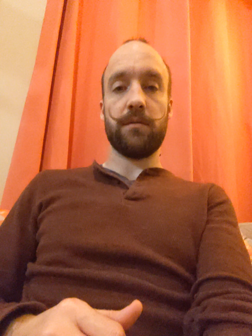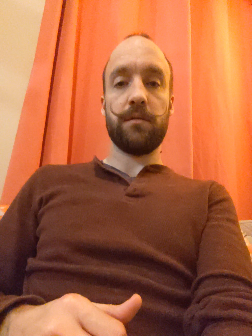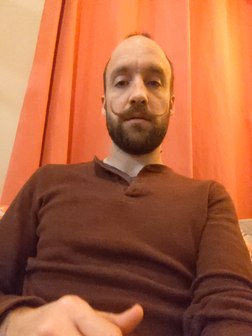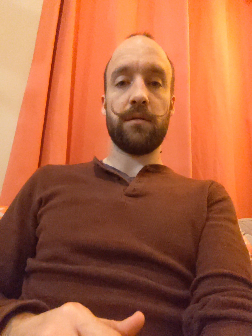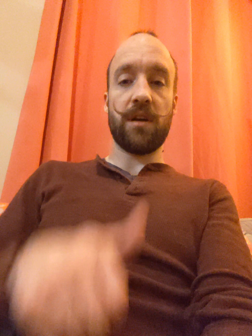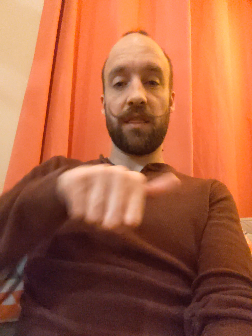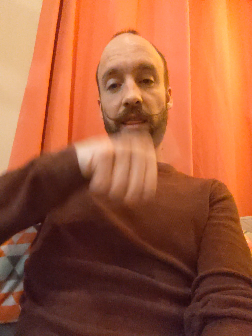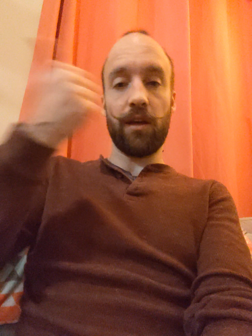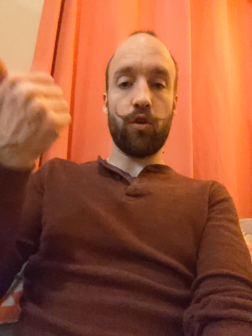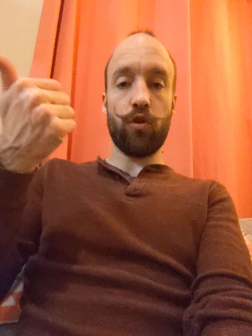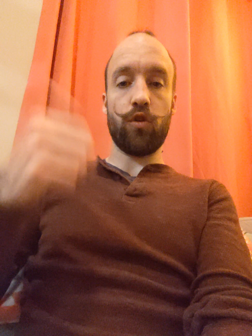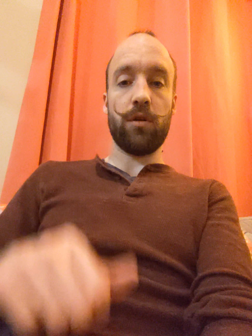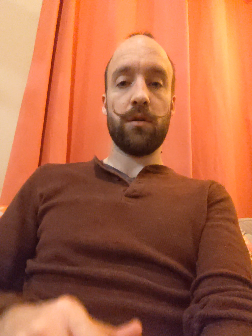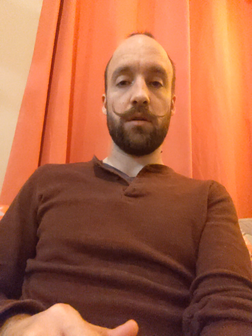another